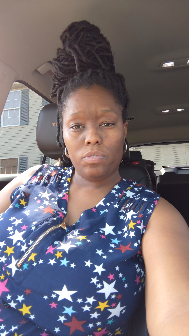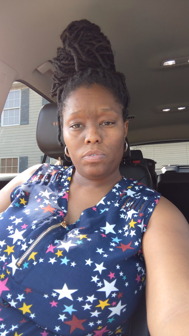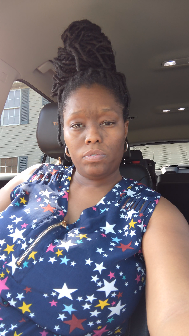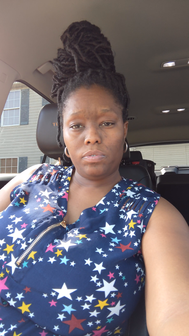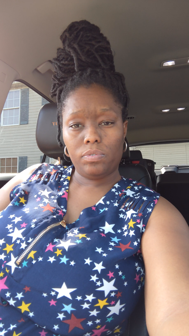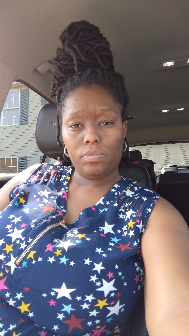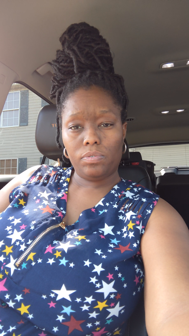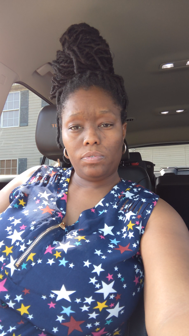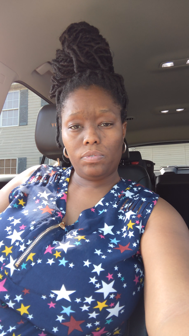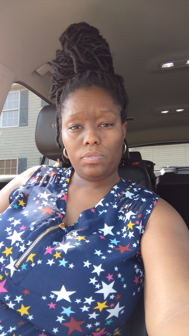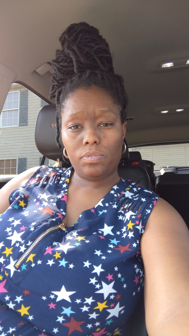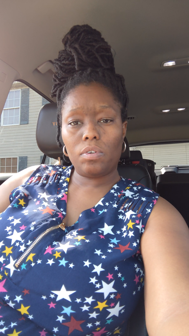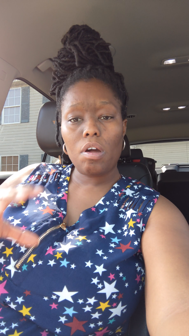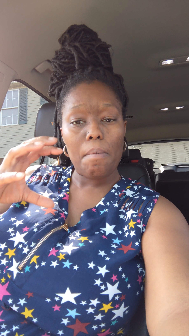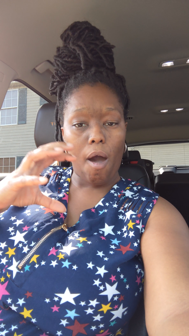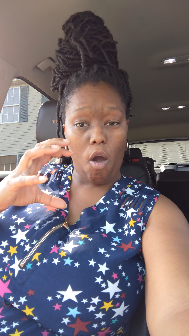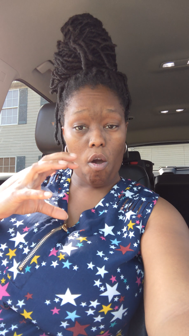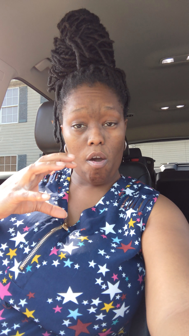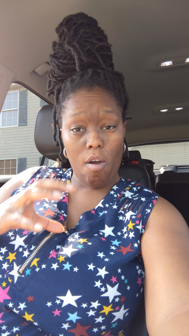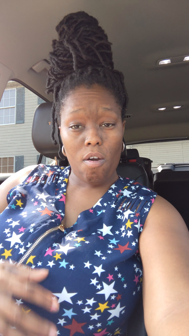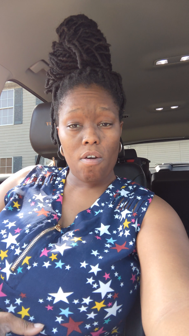ball